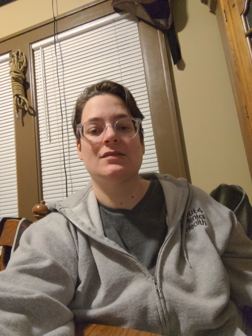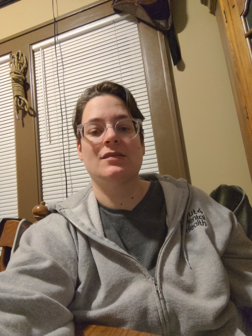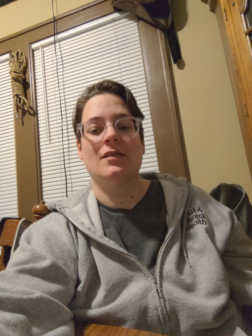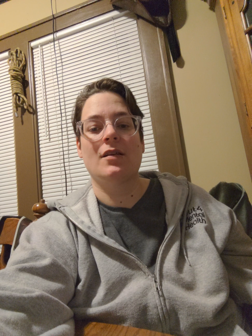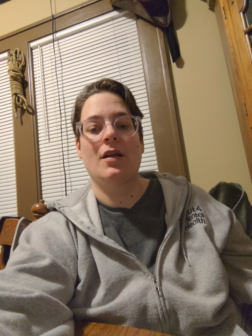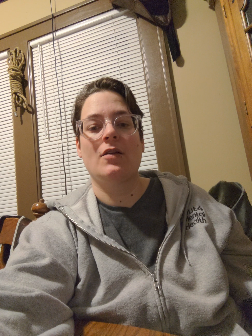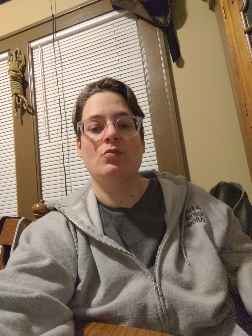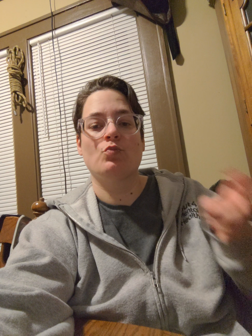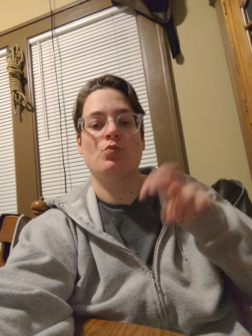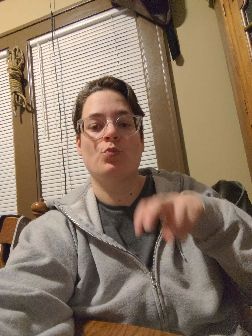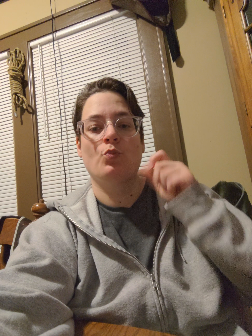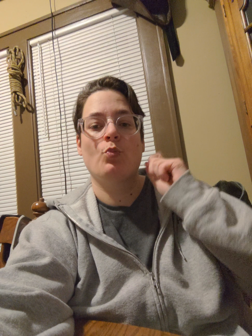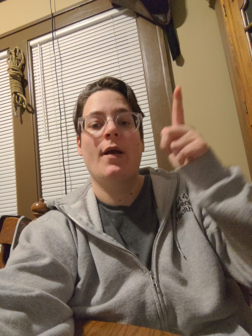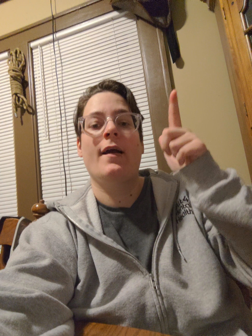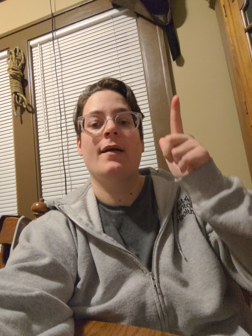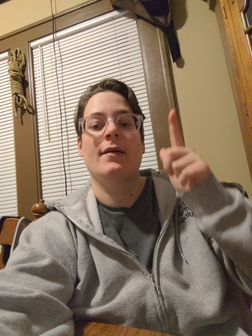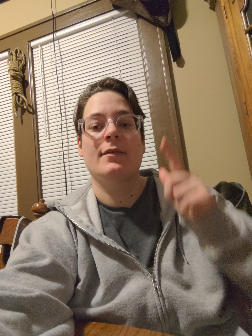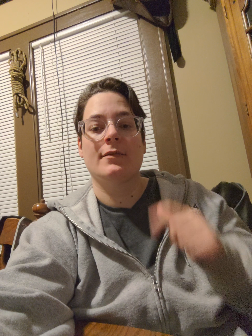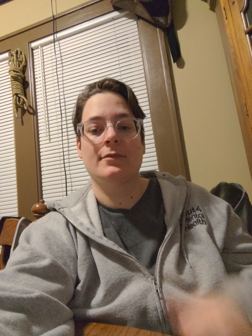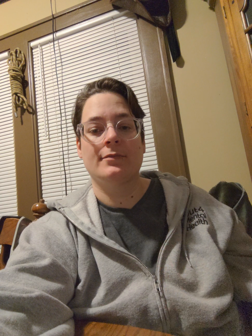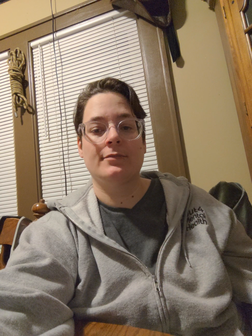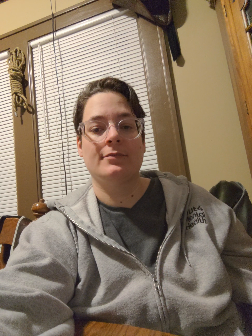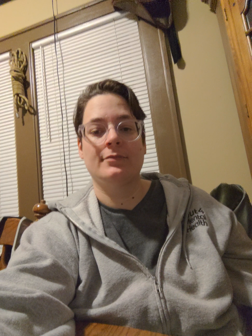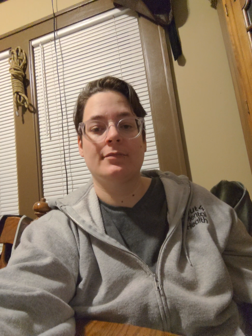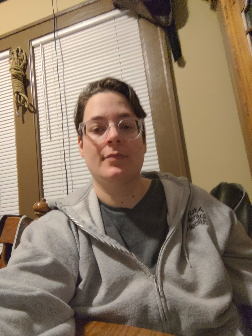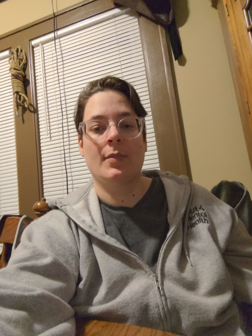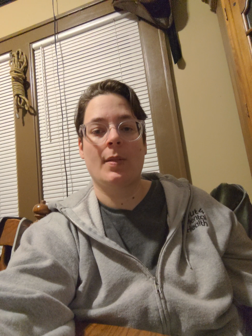awake